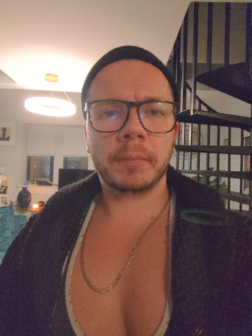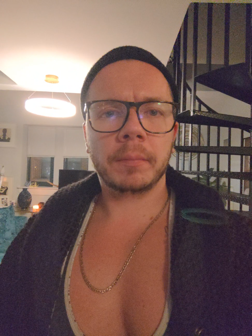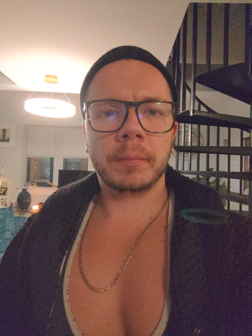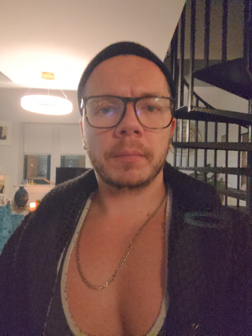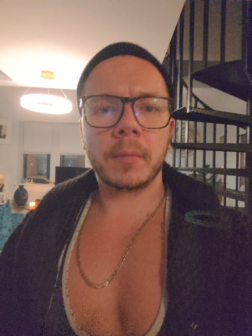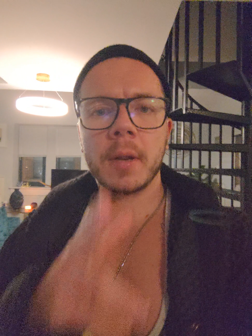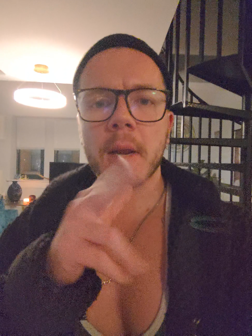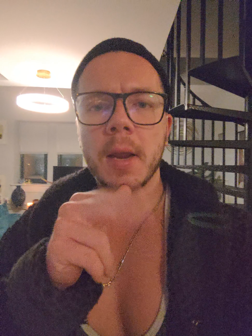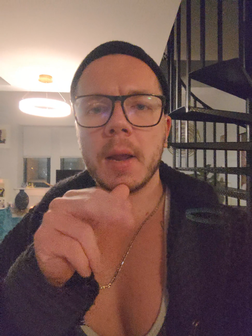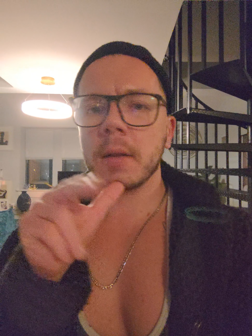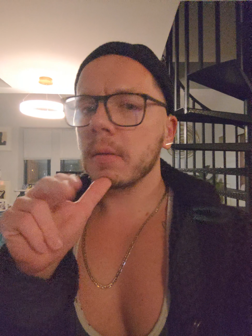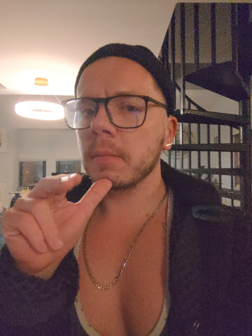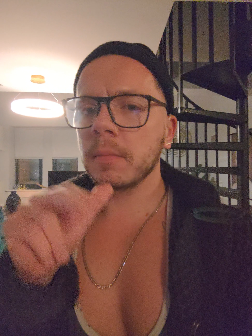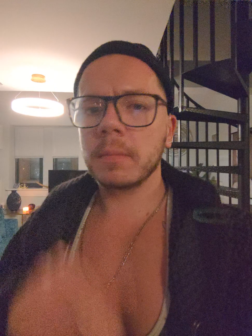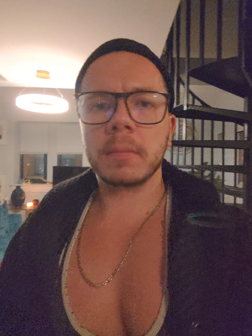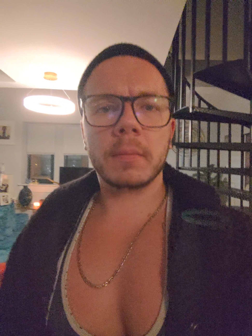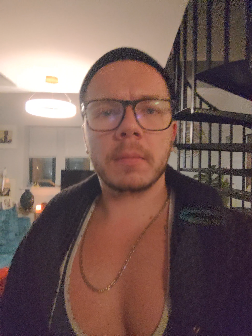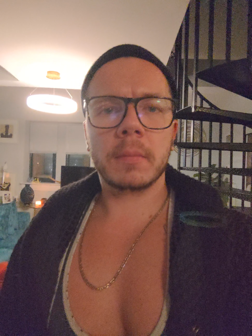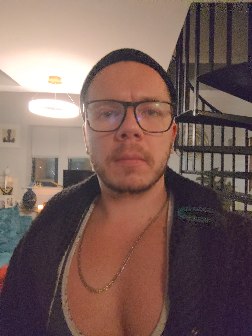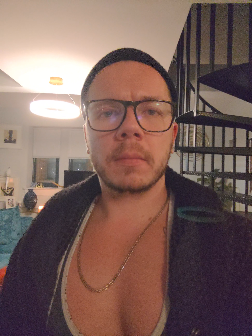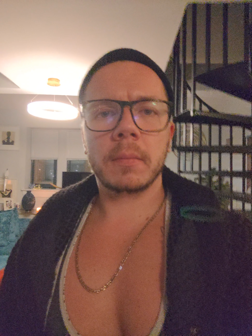hen